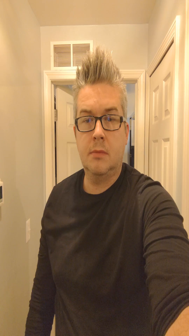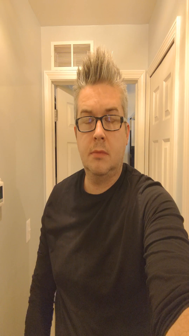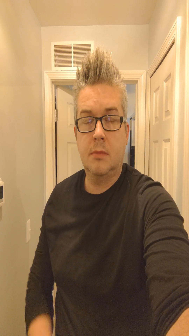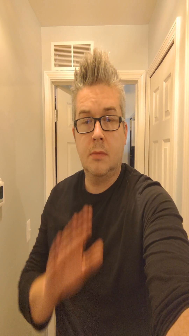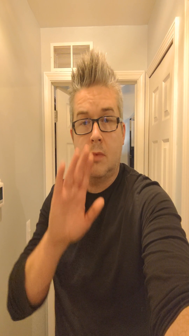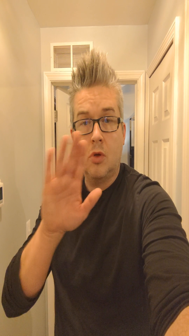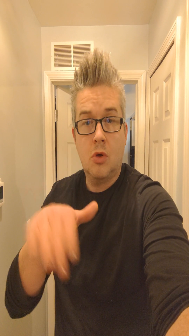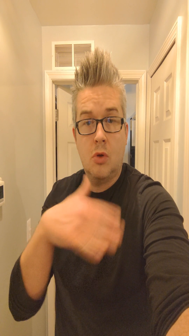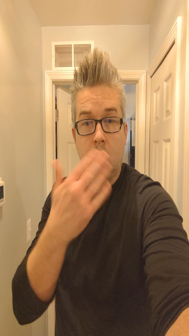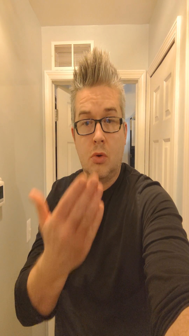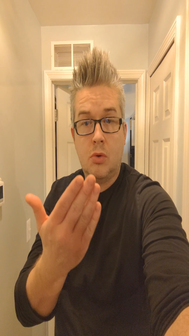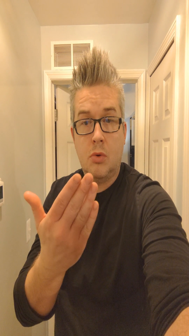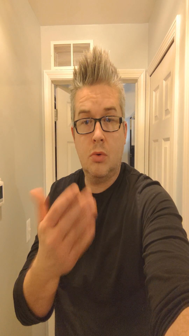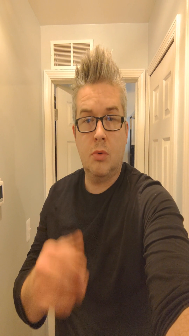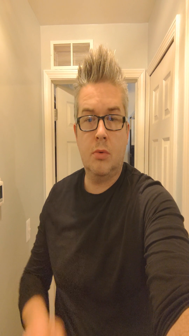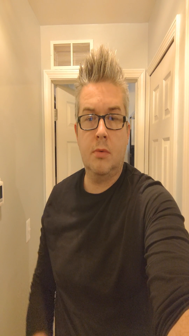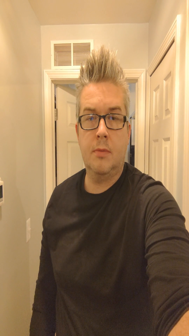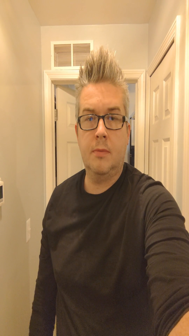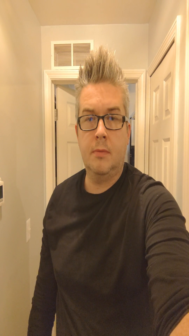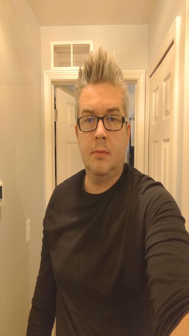all